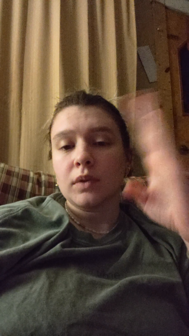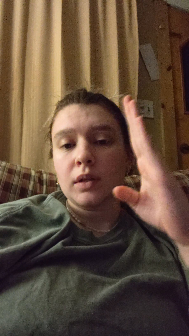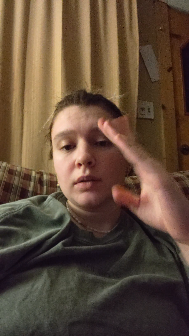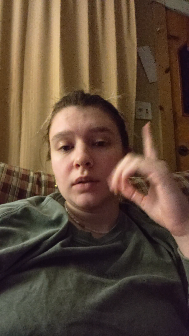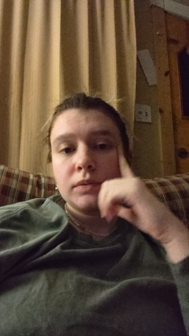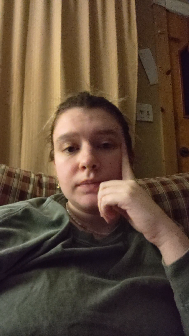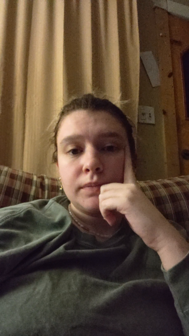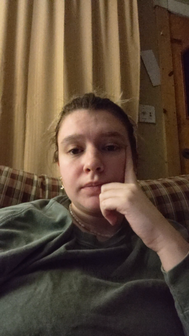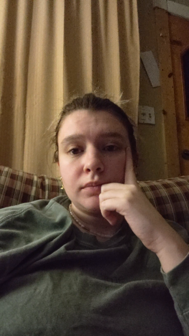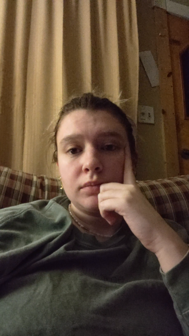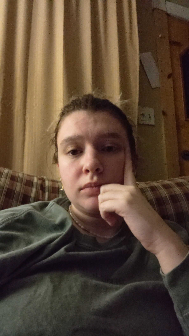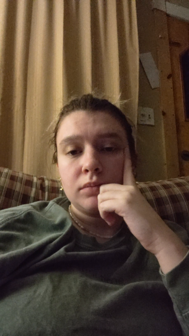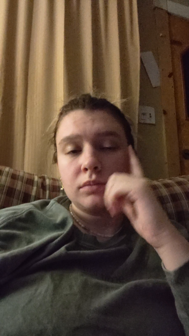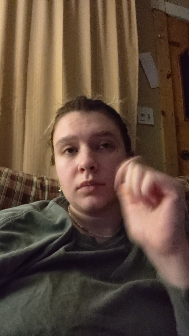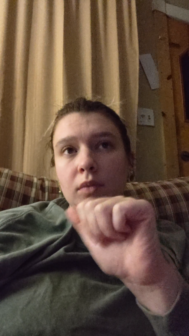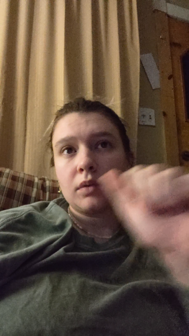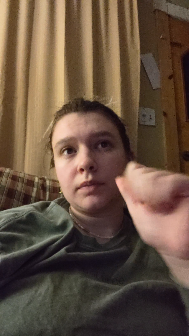a